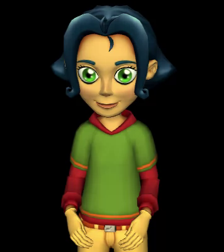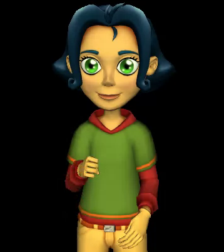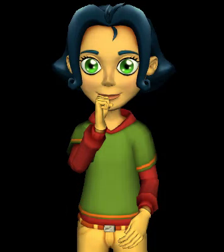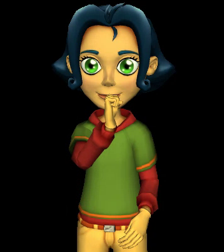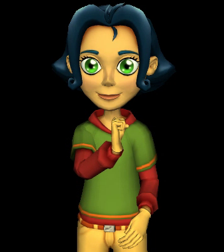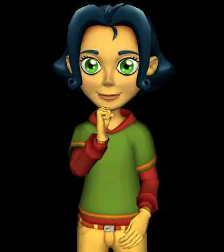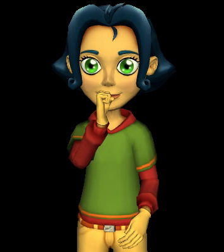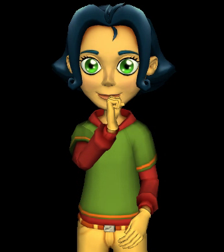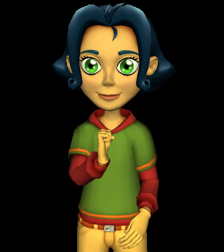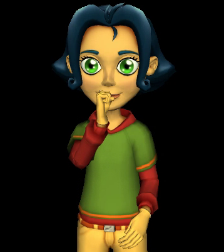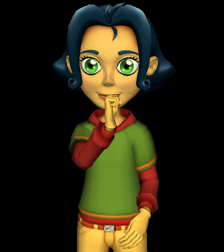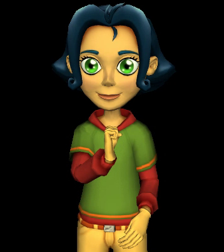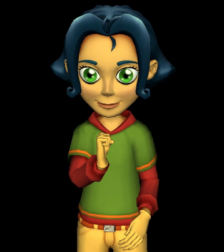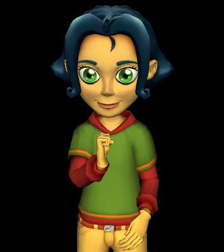جليد